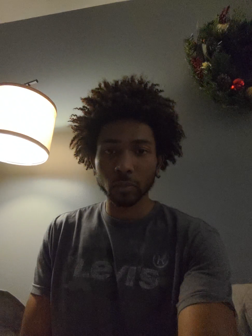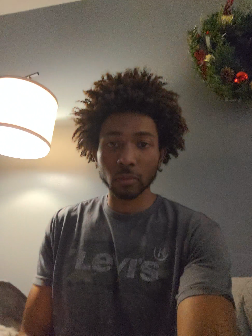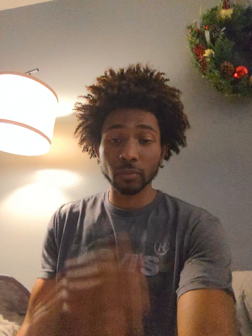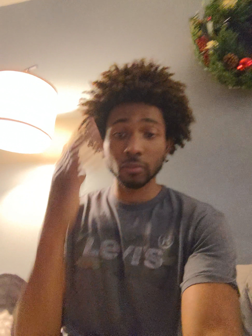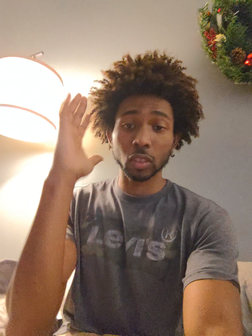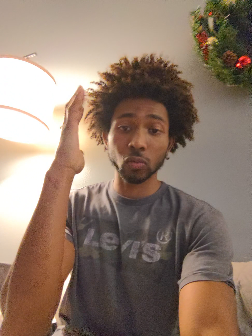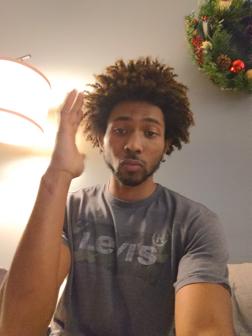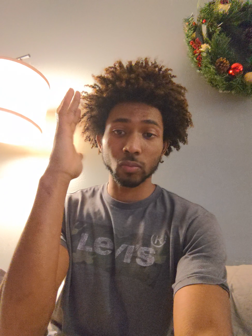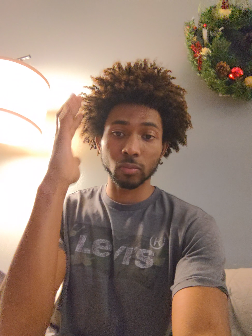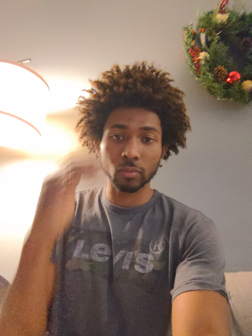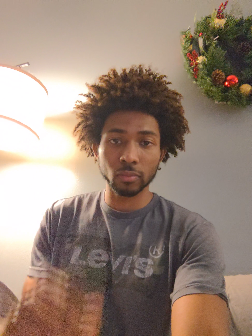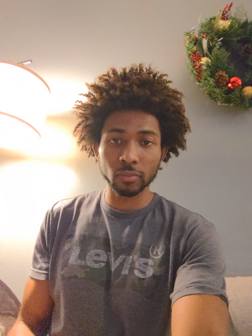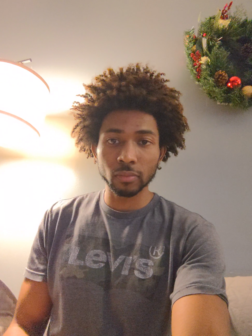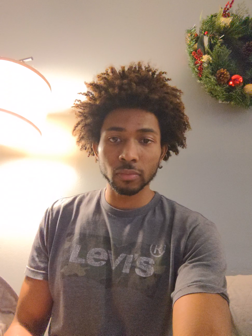tree